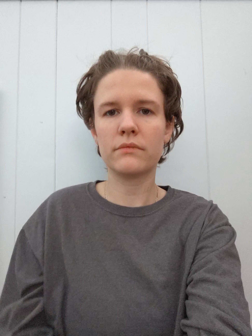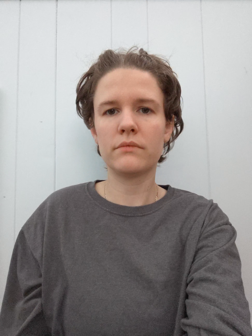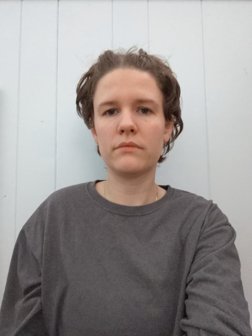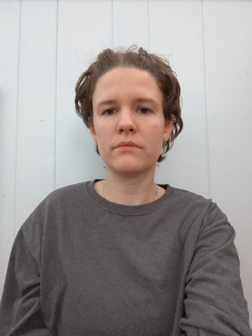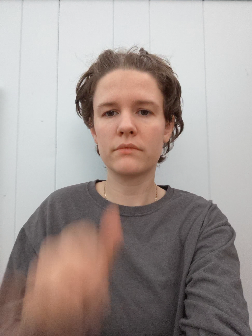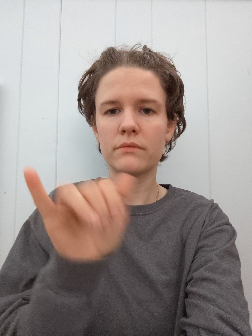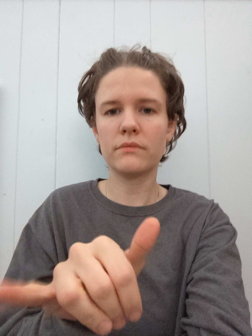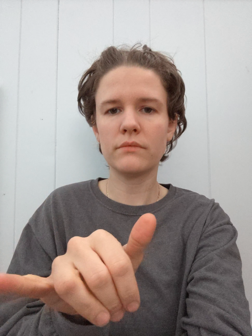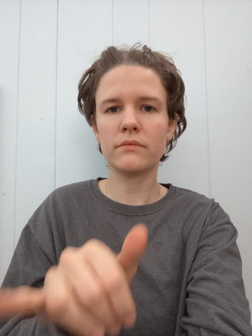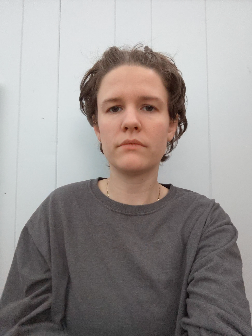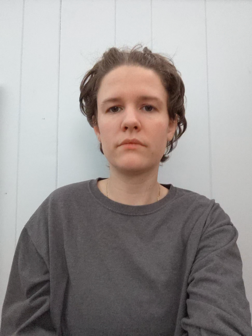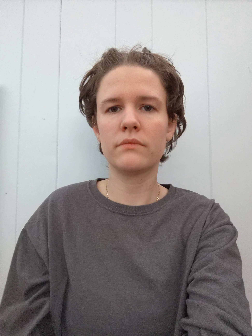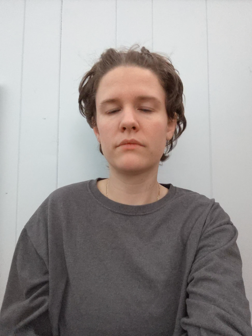stay